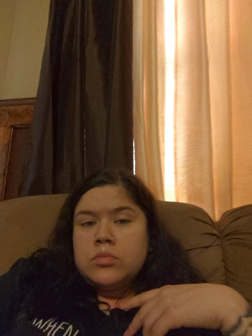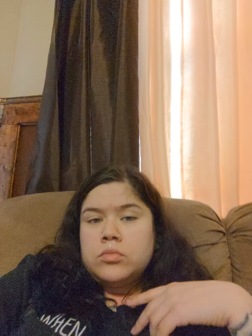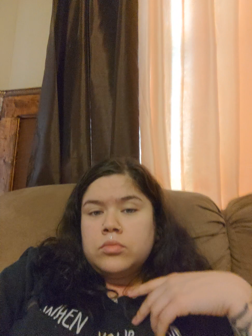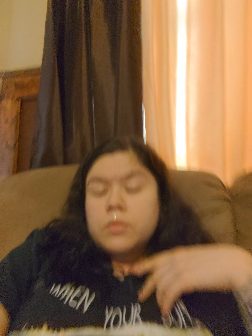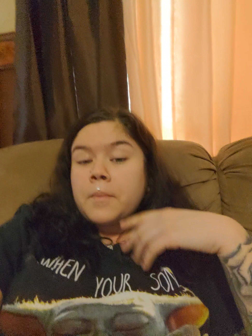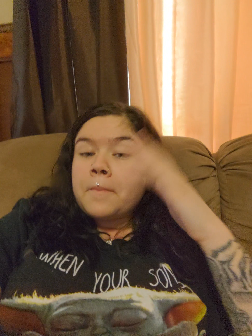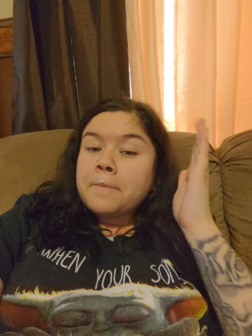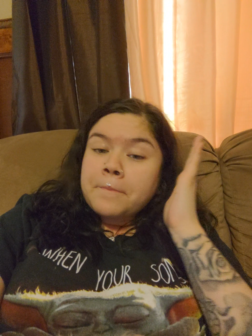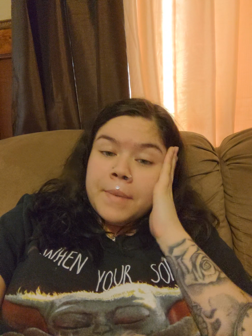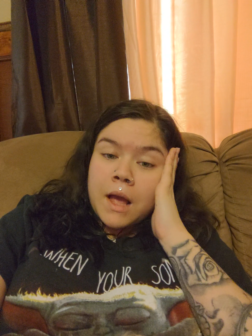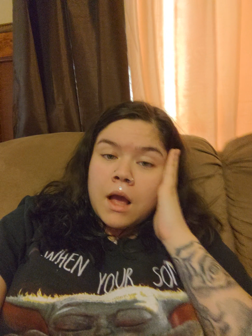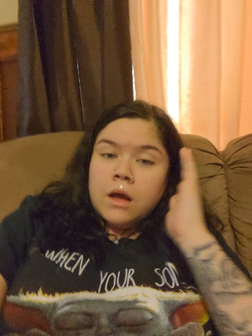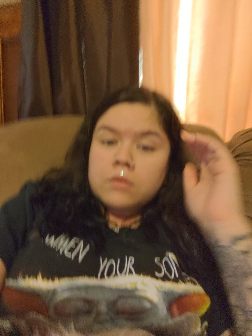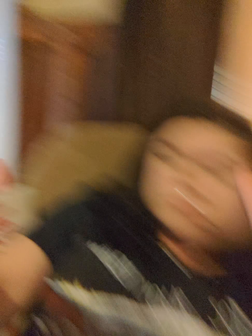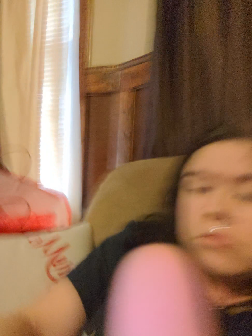bed